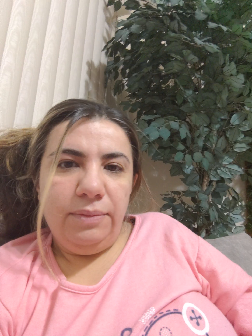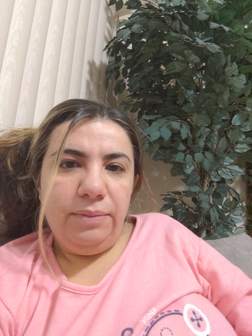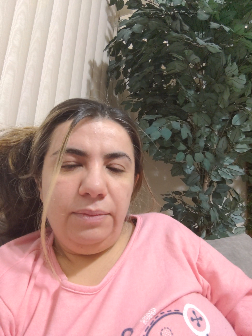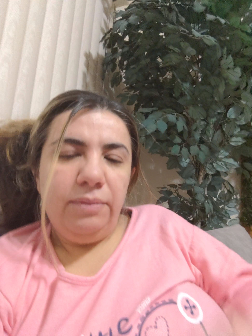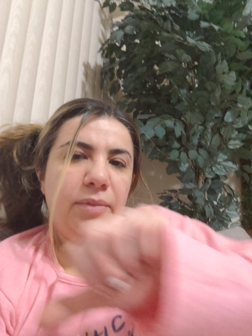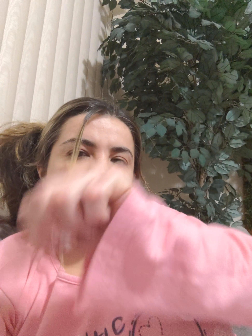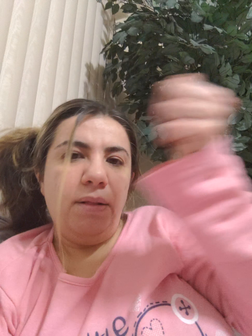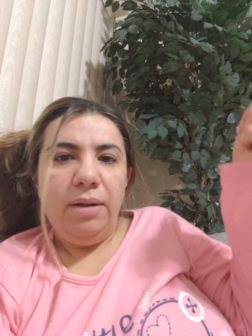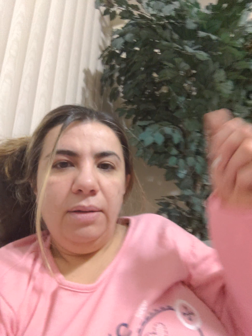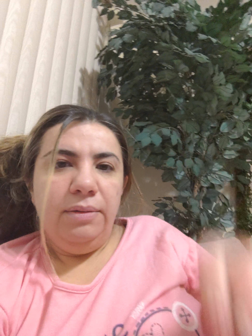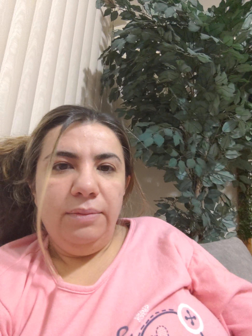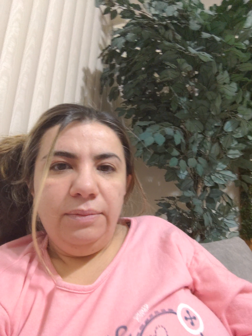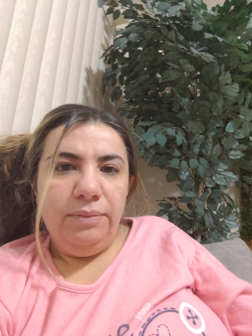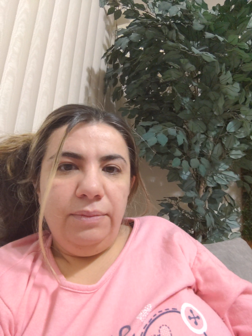another